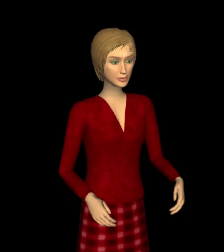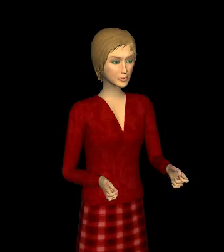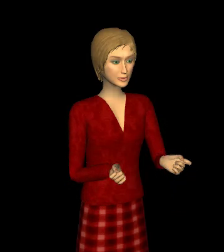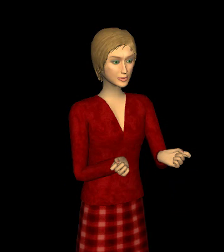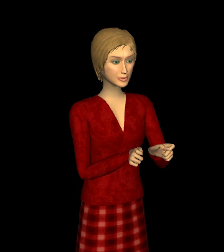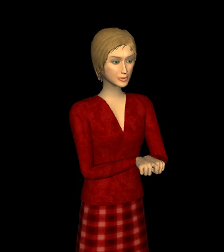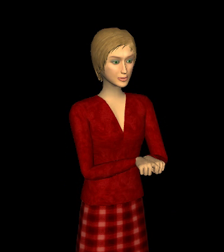مغلق